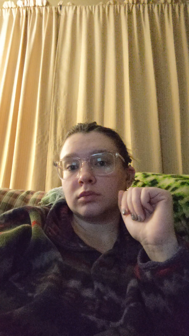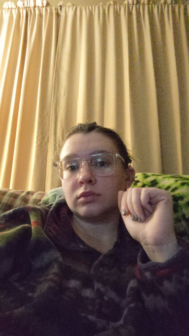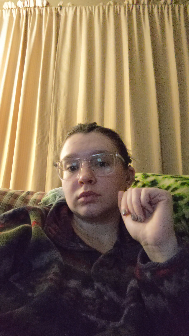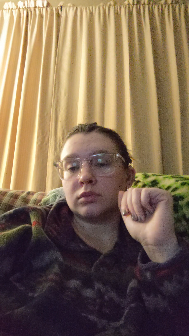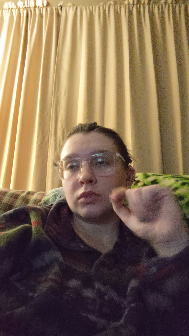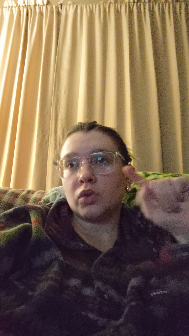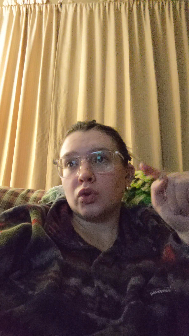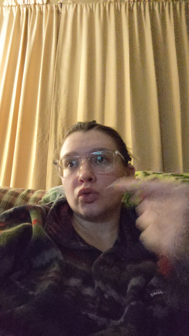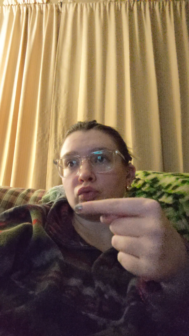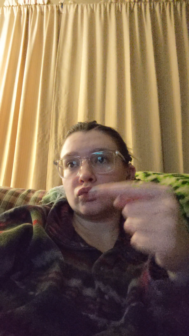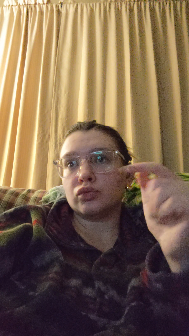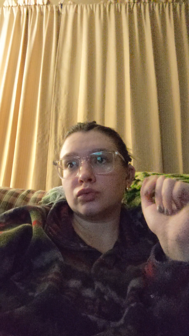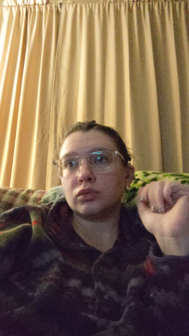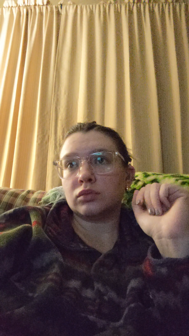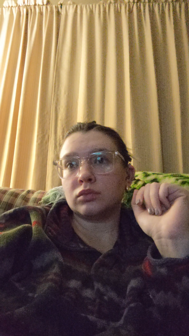hurt